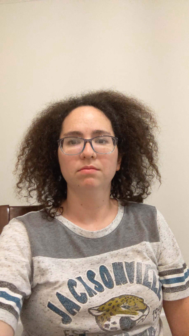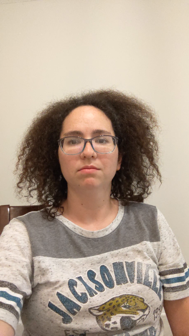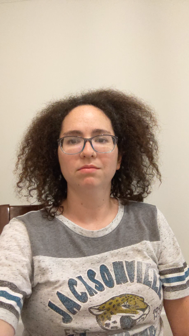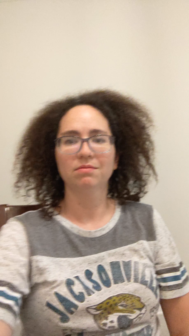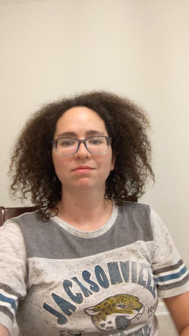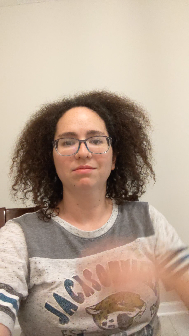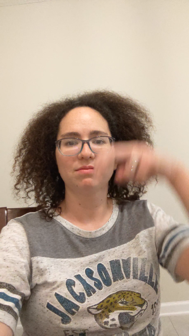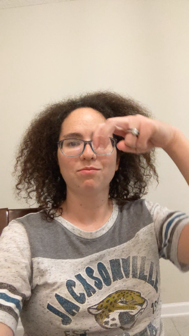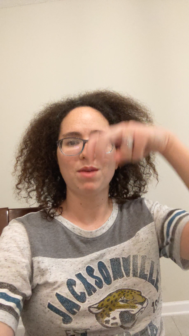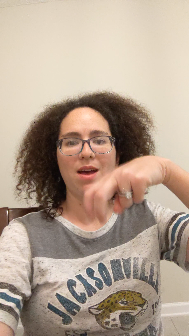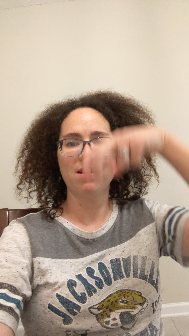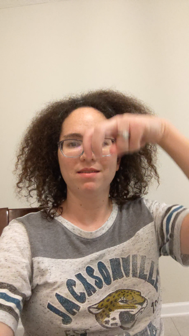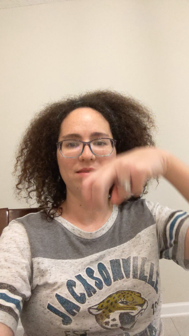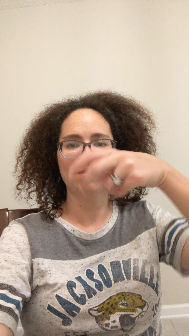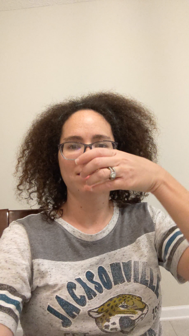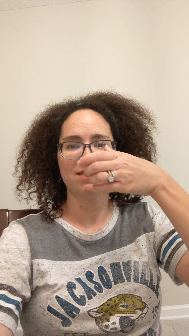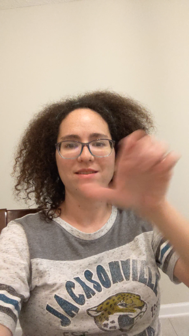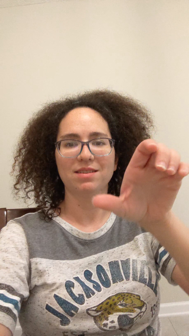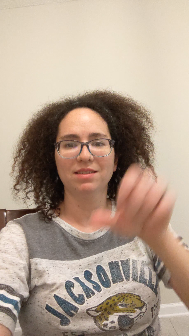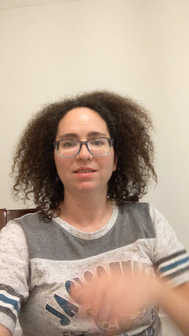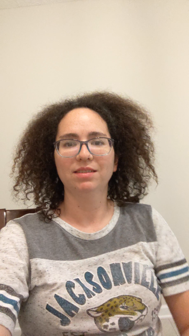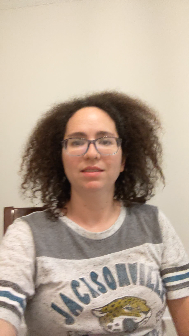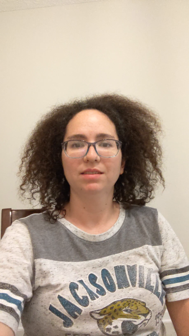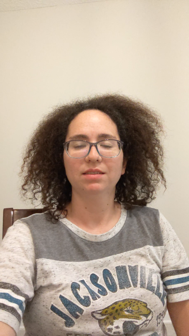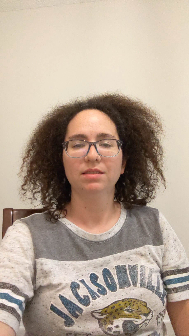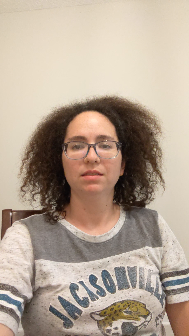potato chip